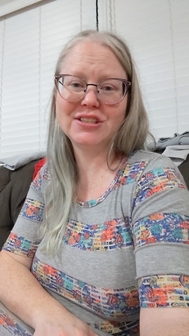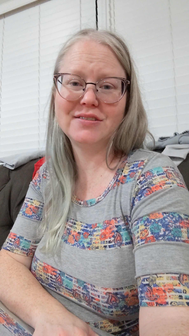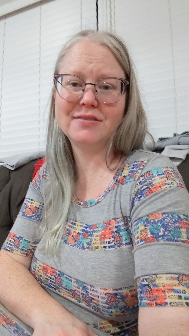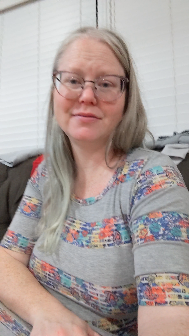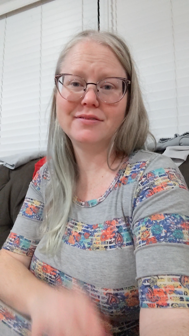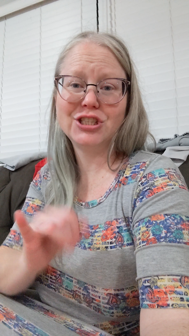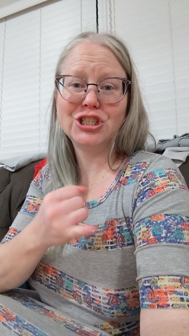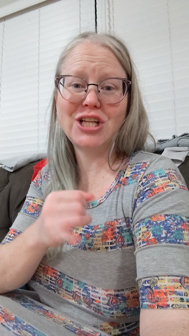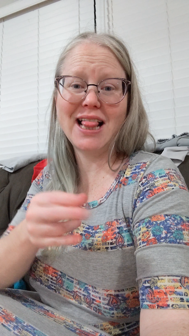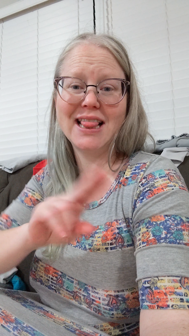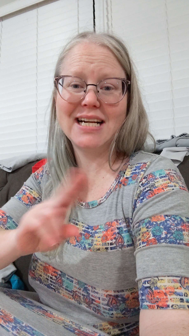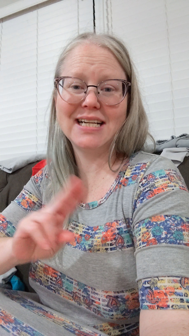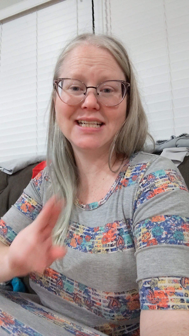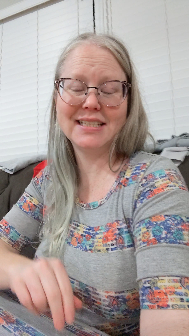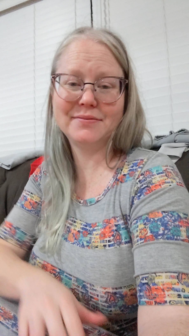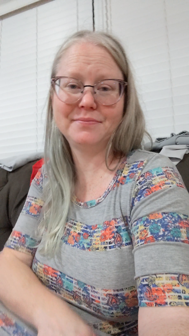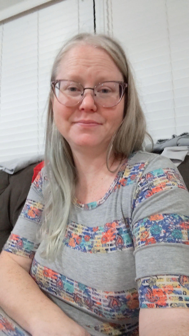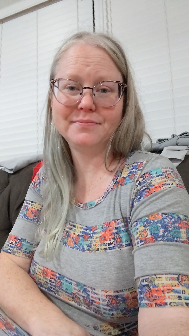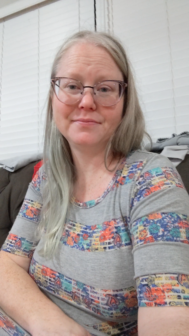jelly